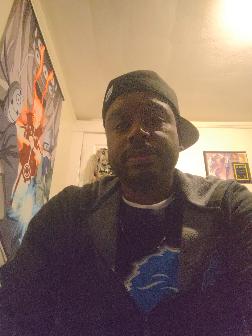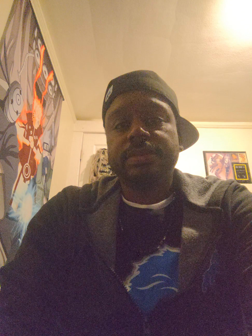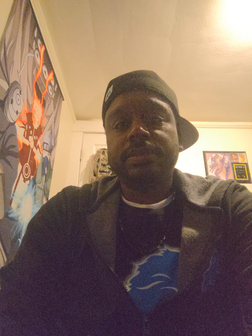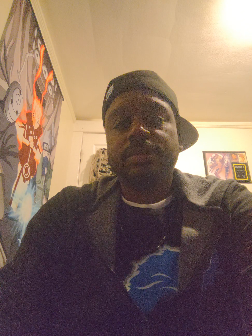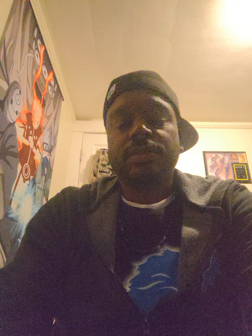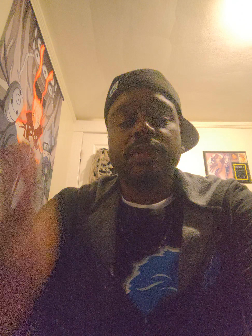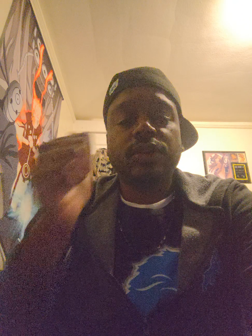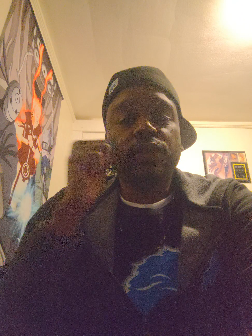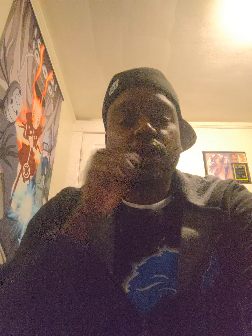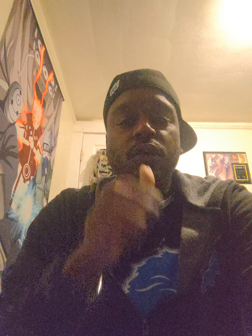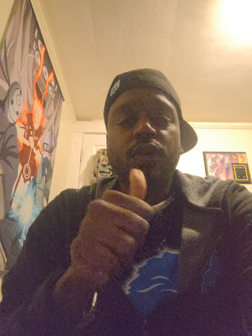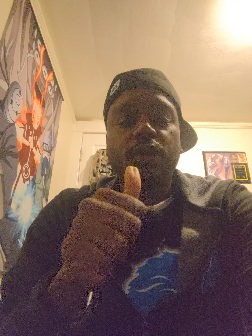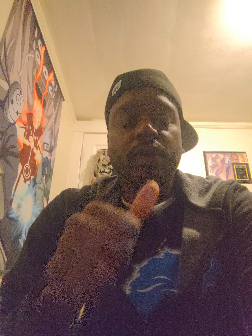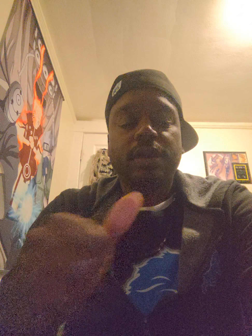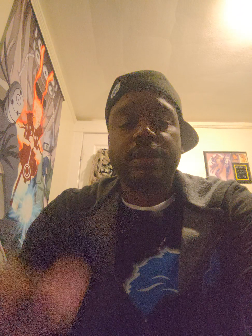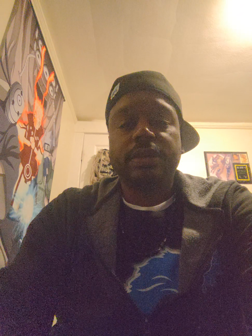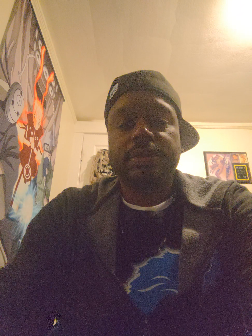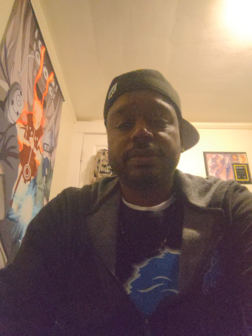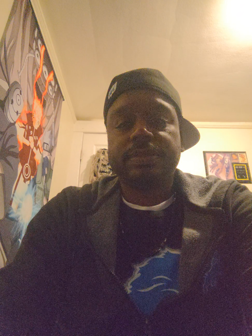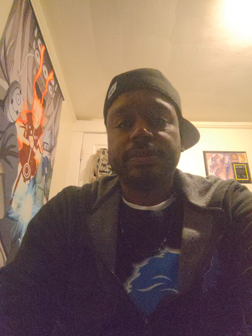girl